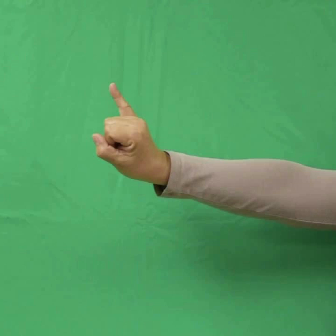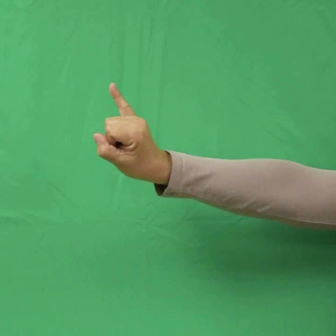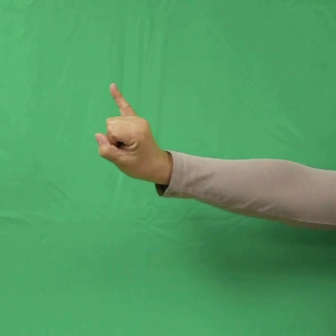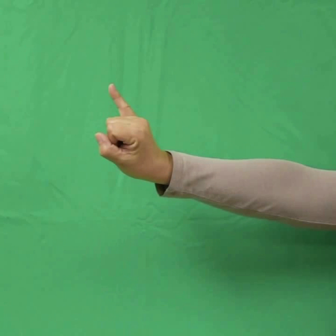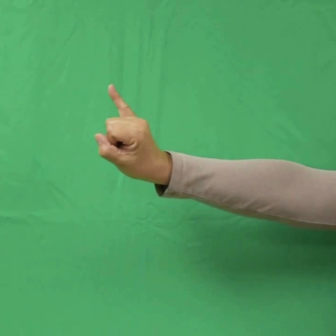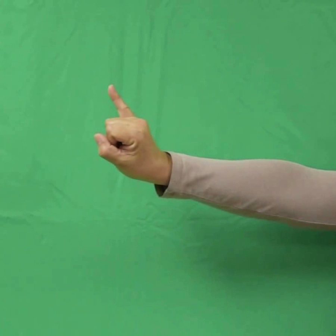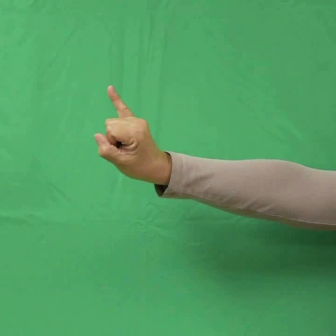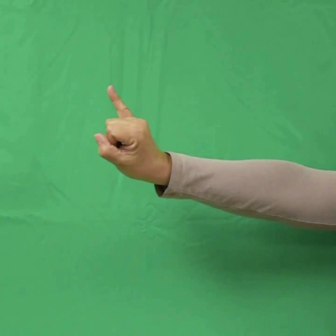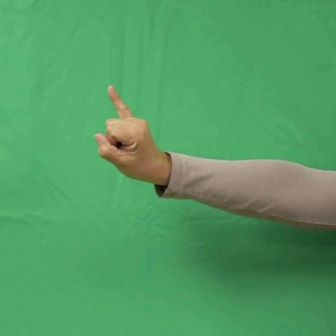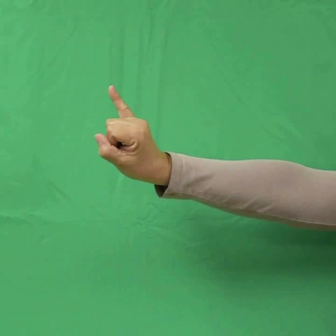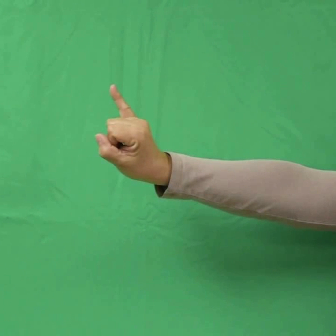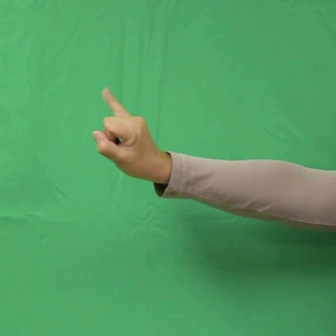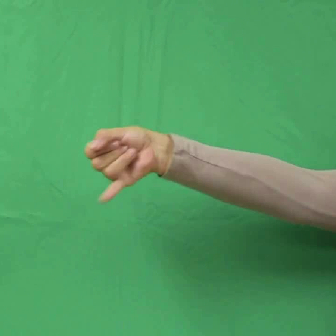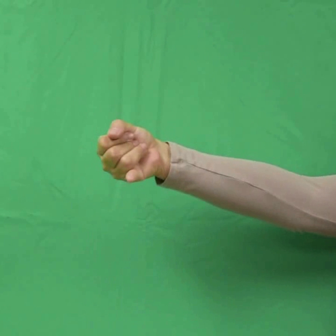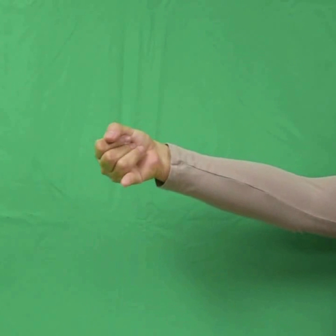J